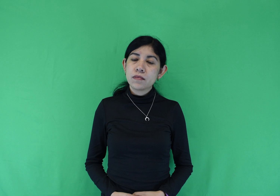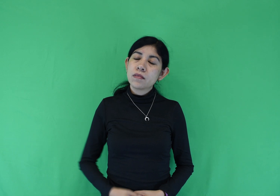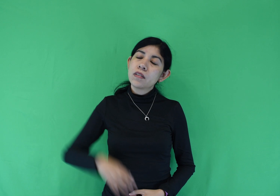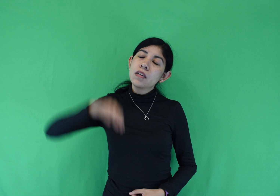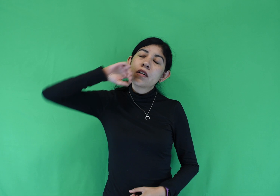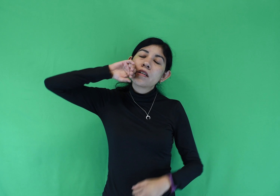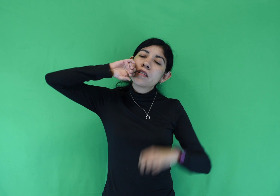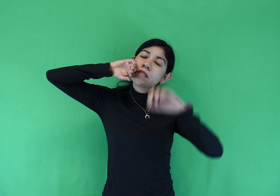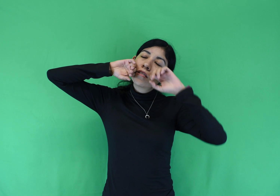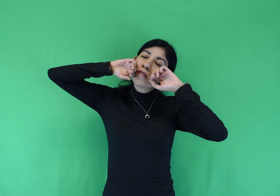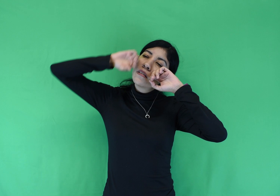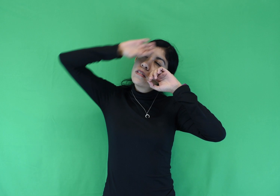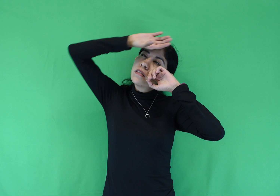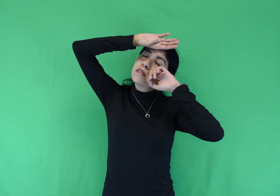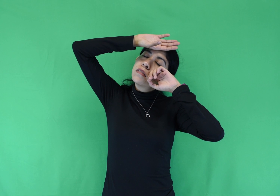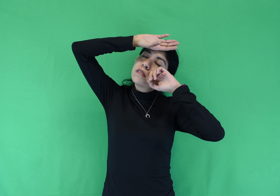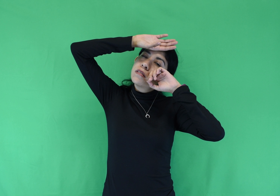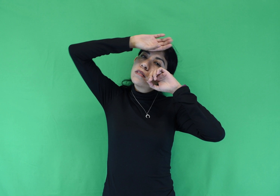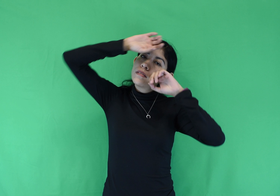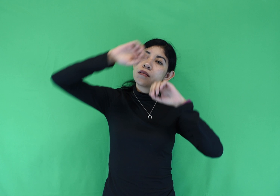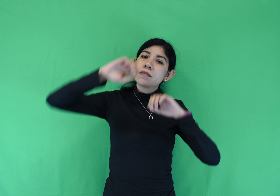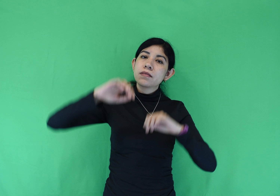temperatura